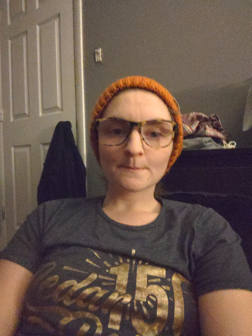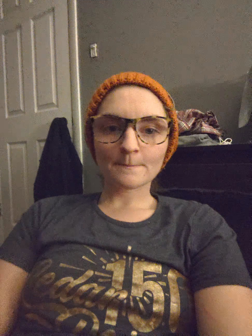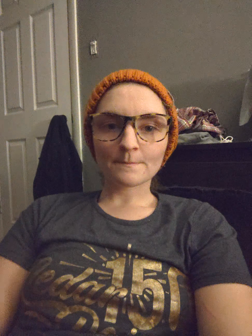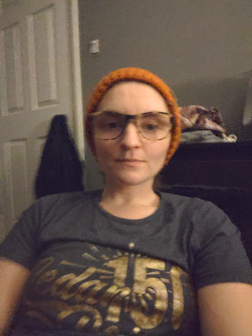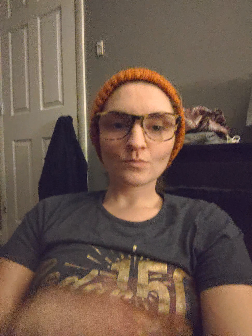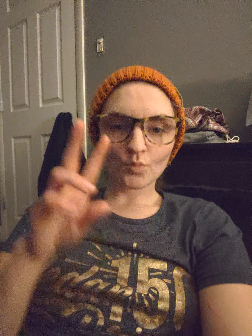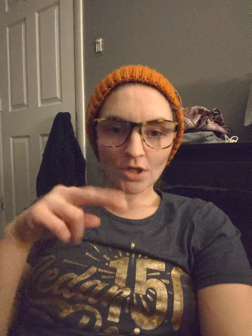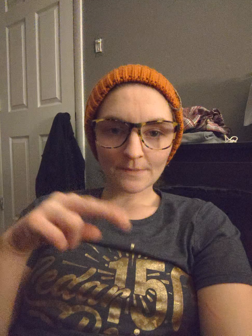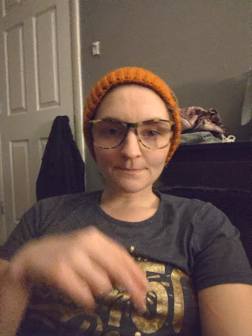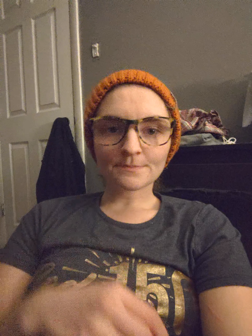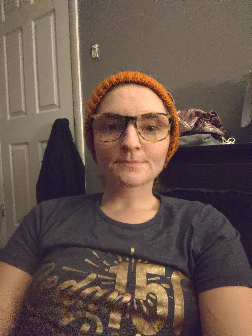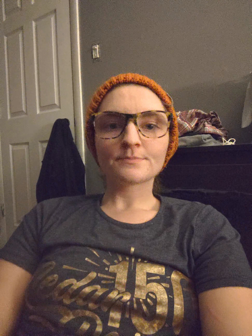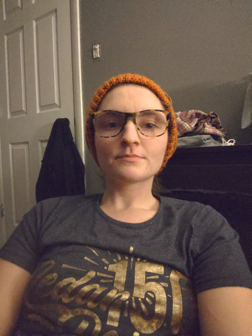read